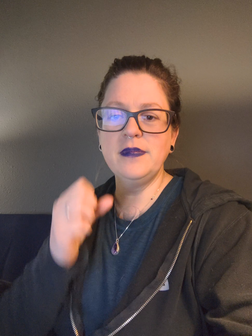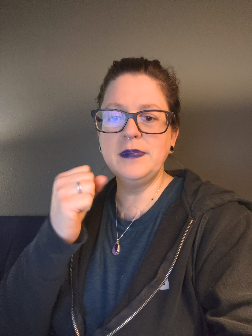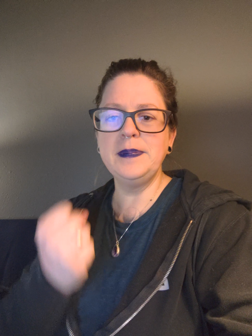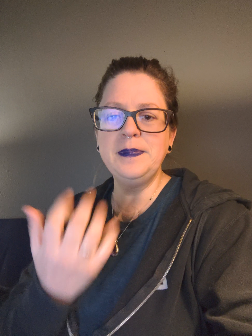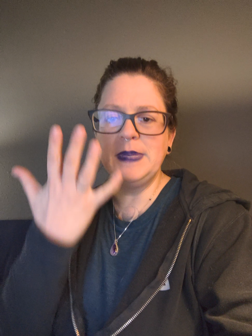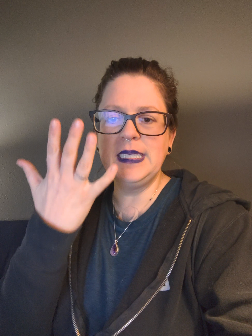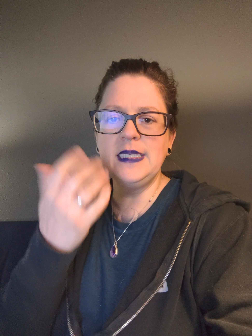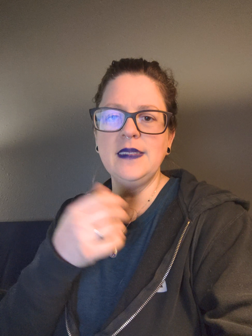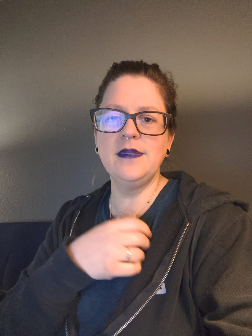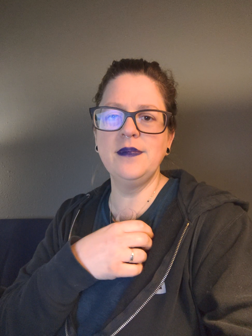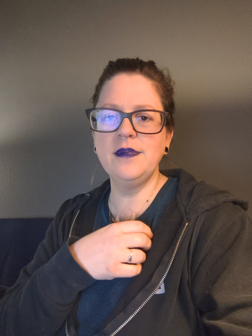mitten